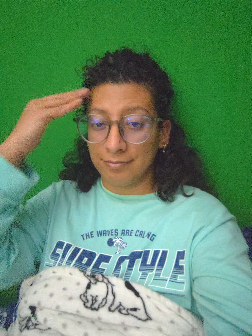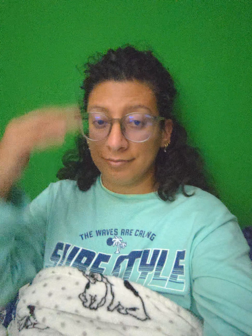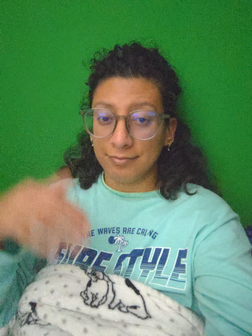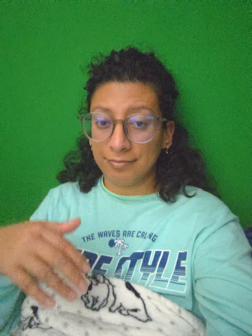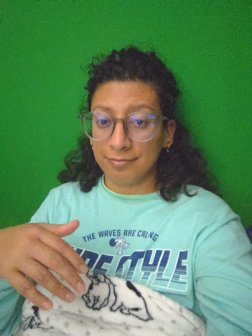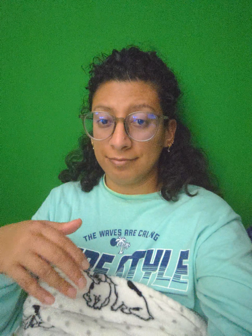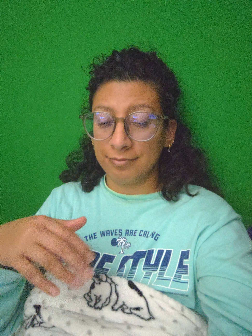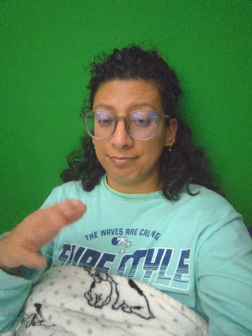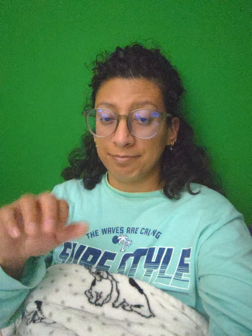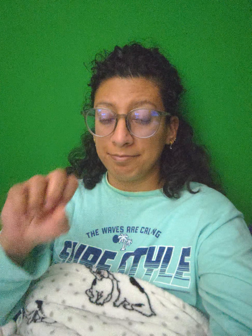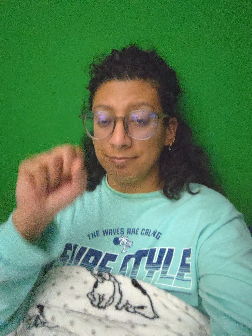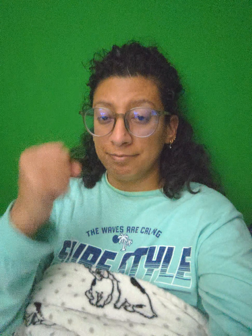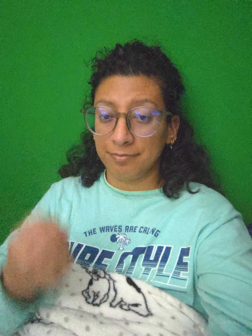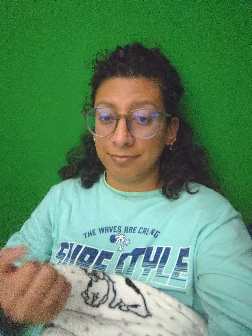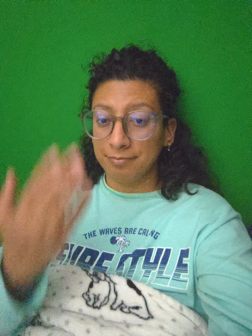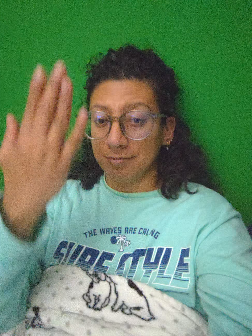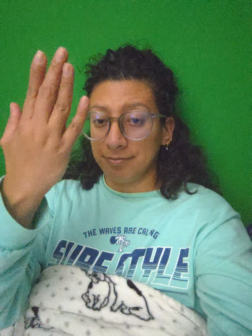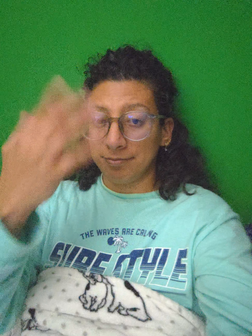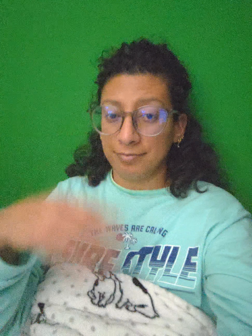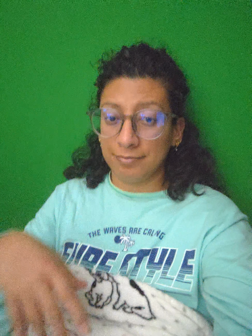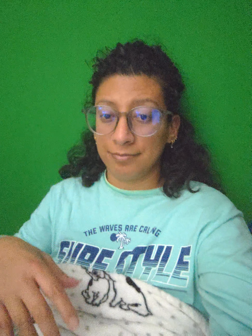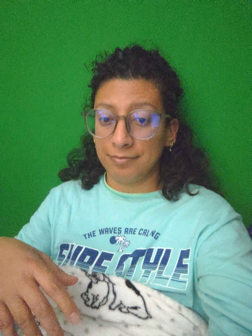mitten